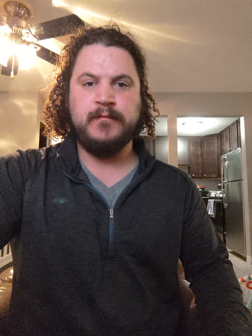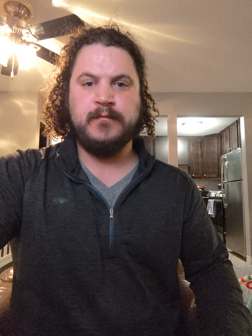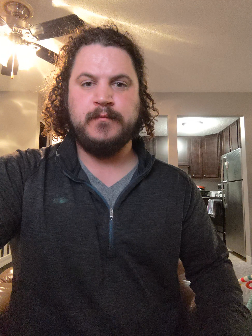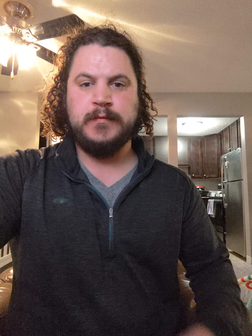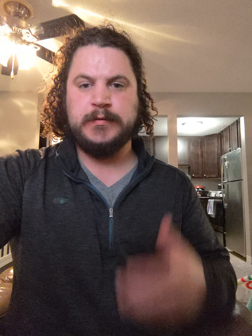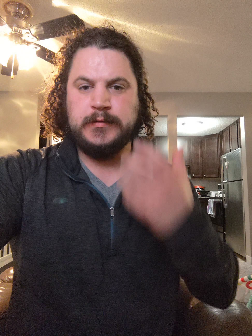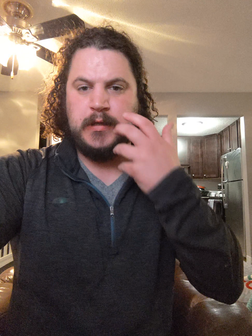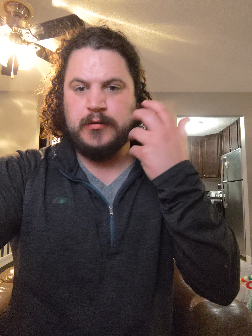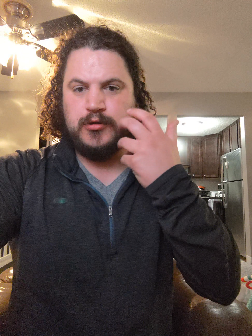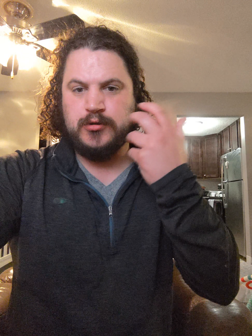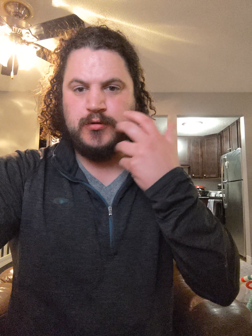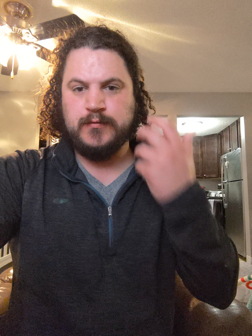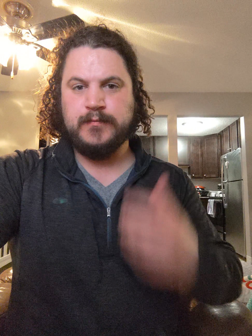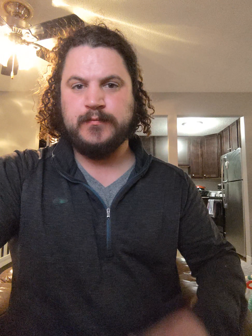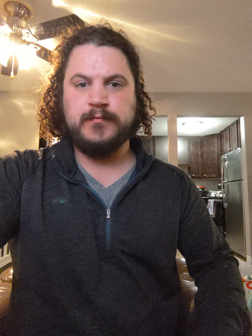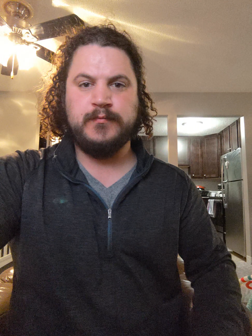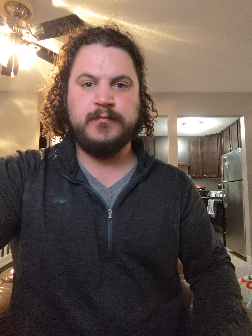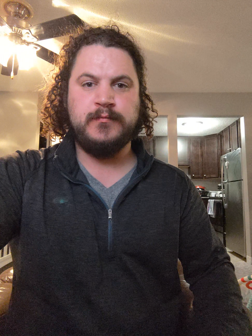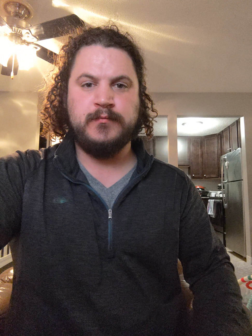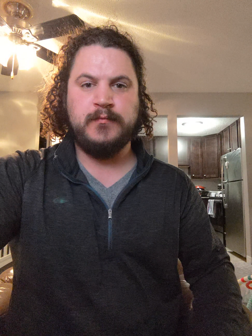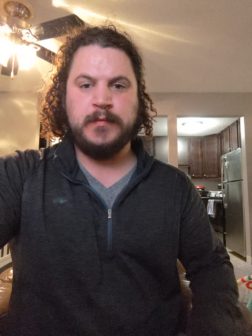tiger